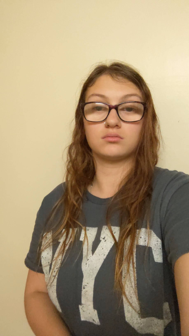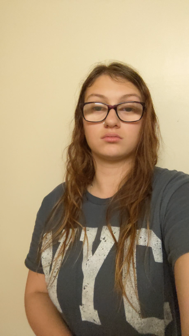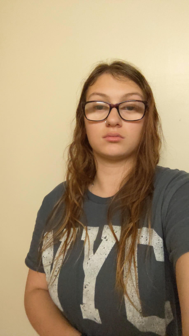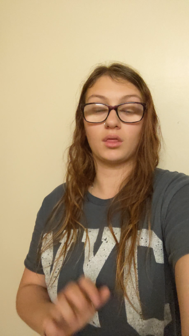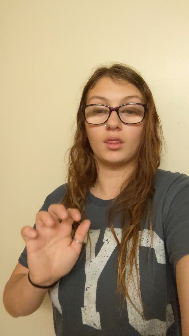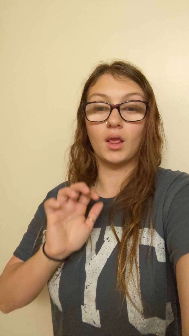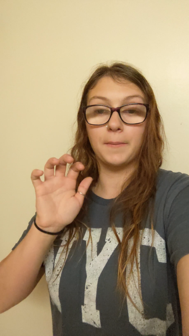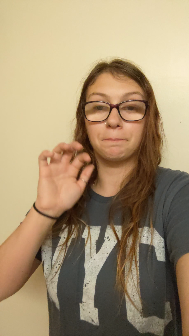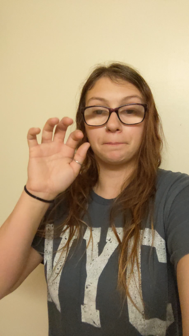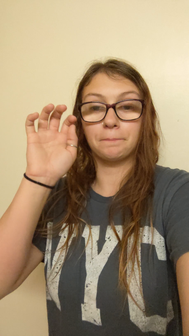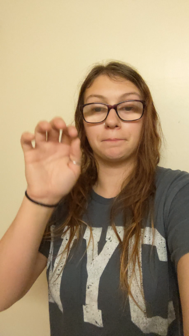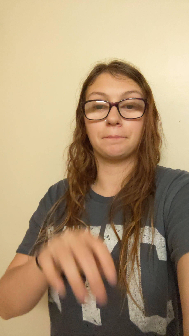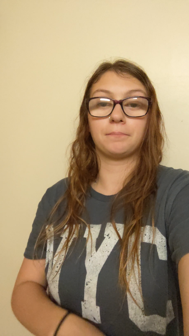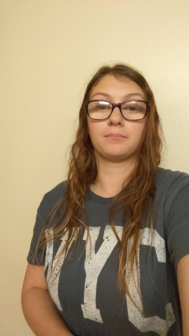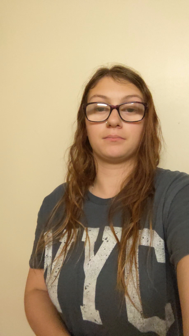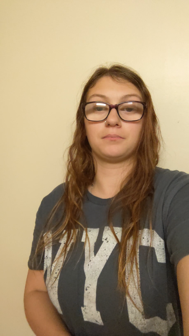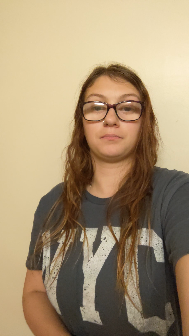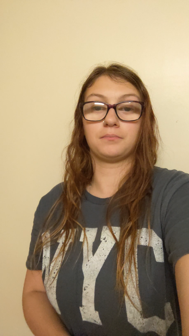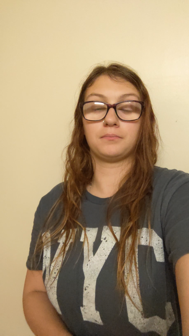climb